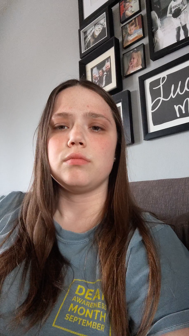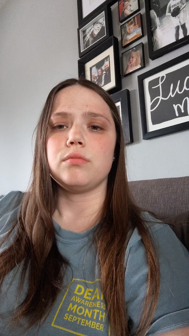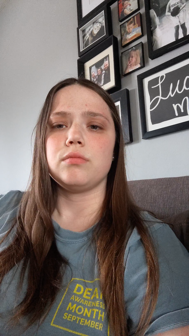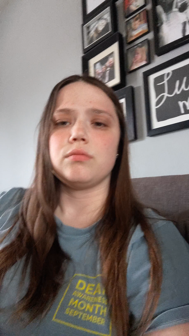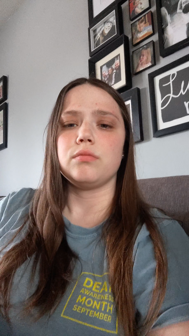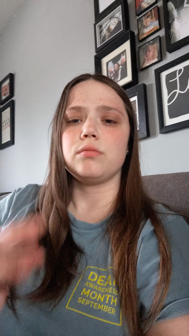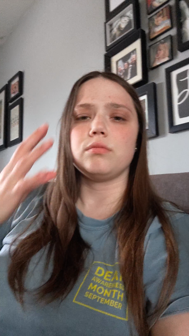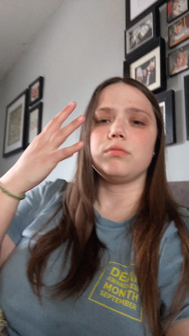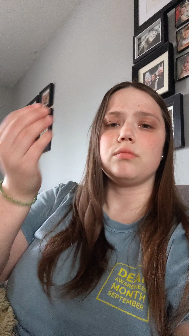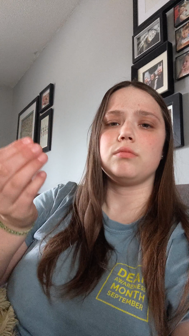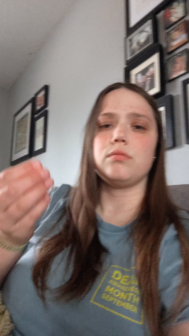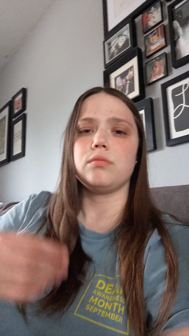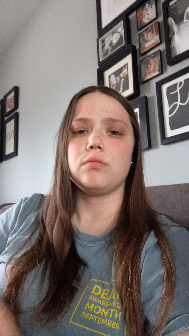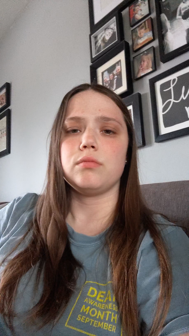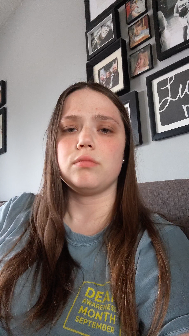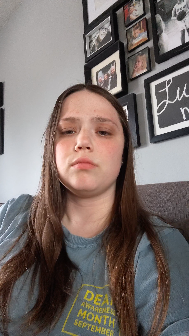got to